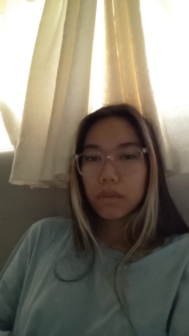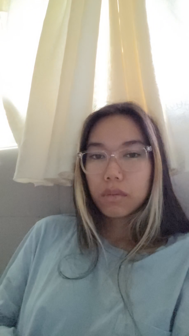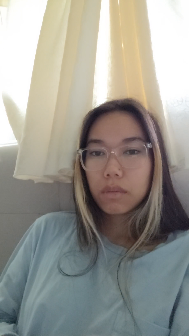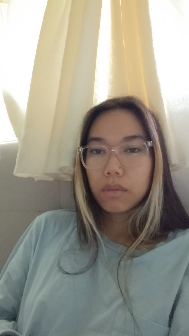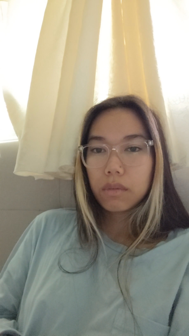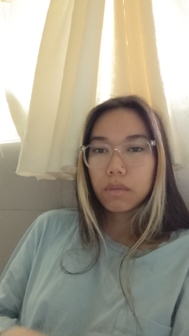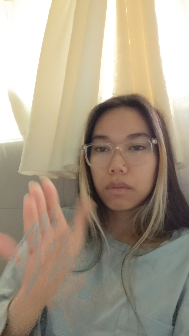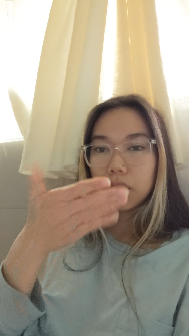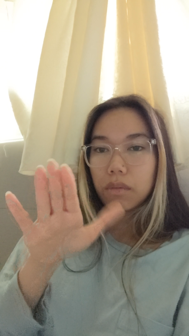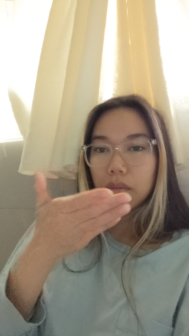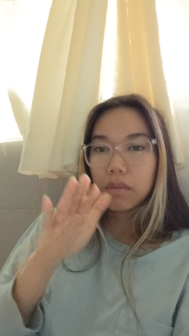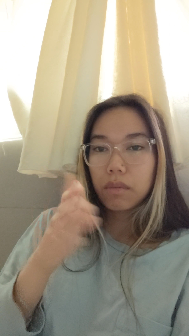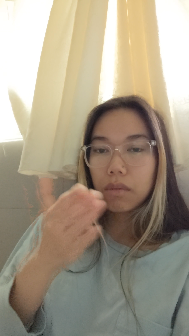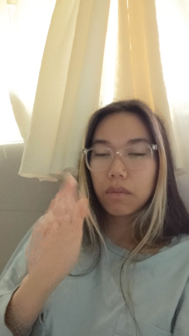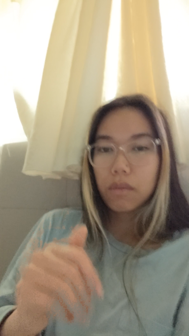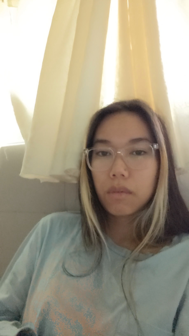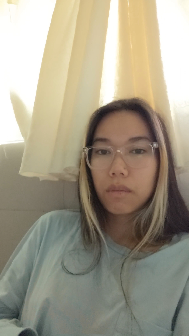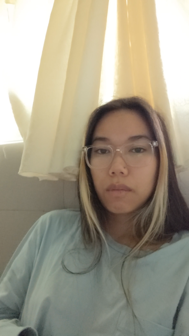share